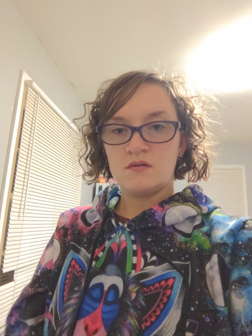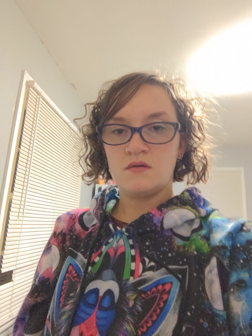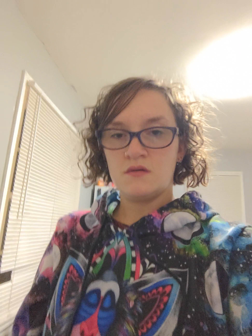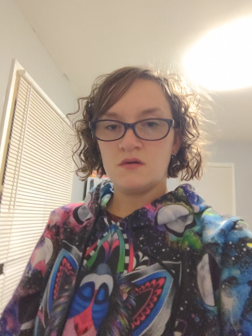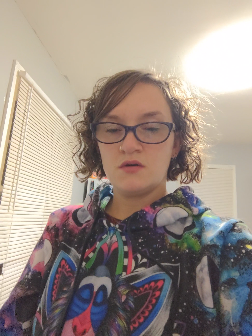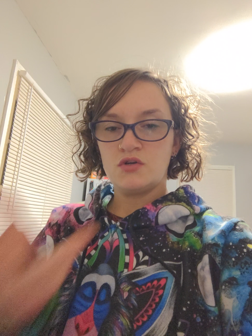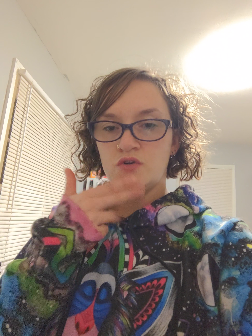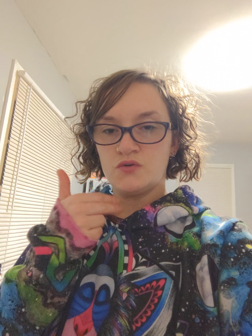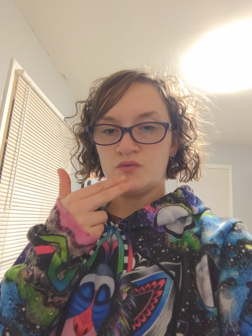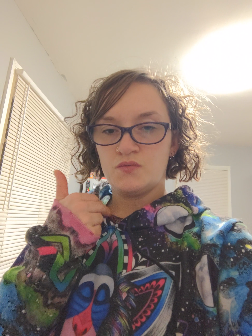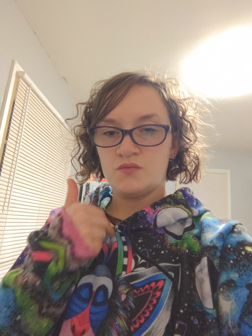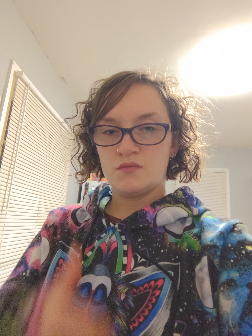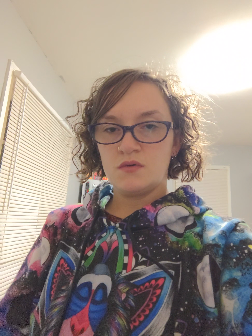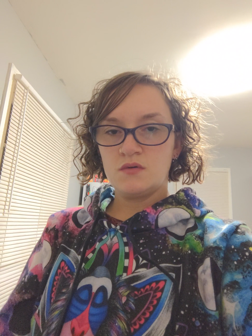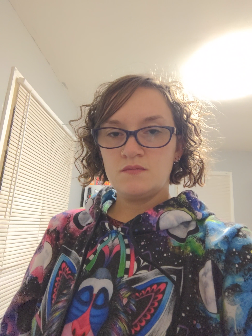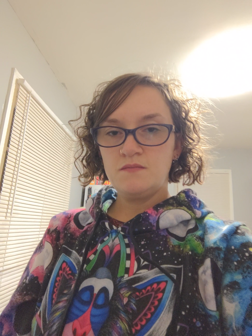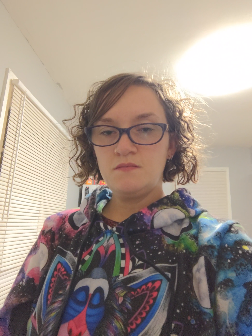cute